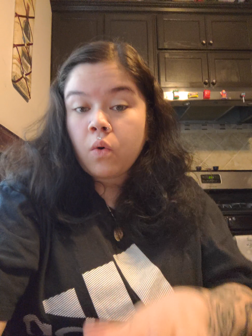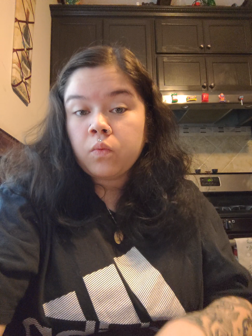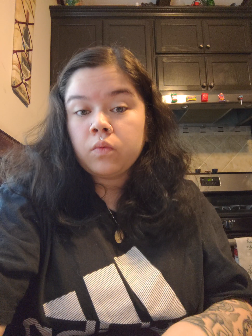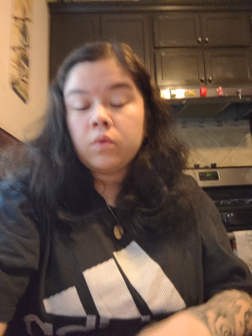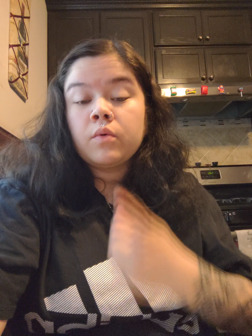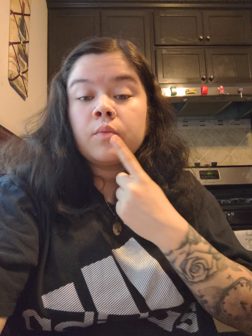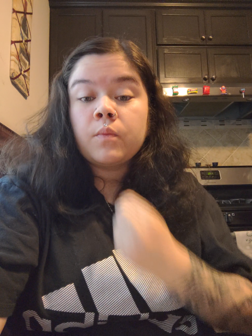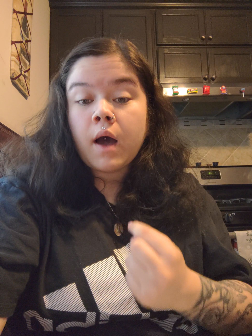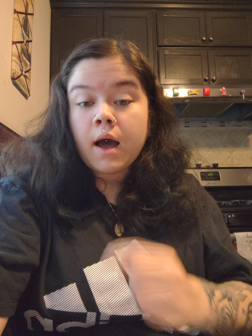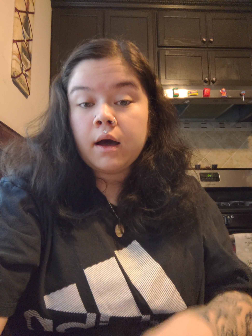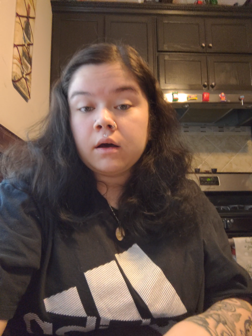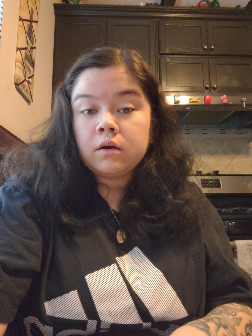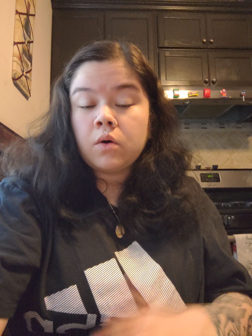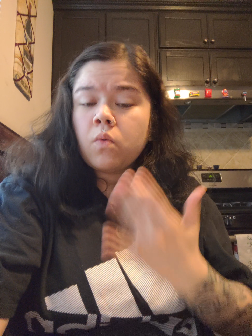red